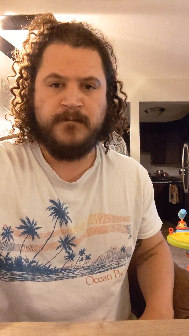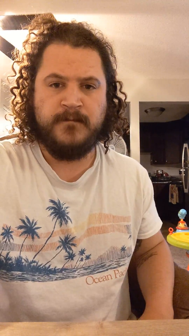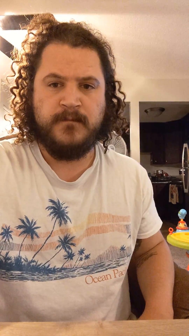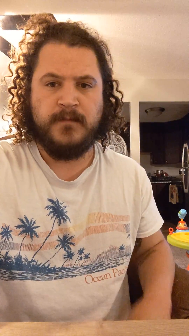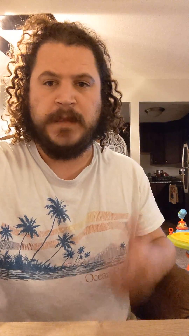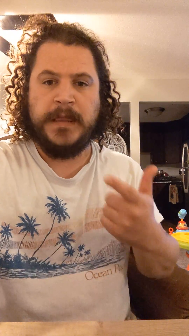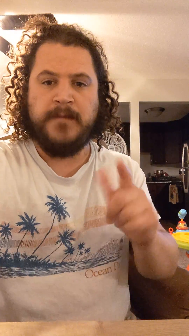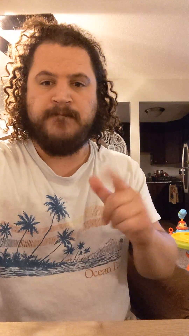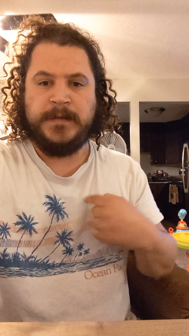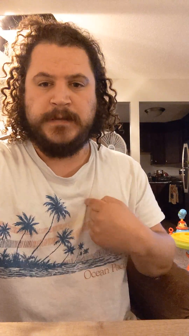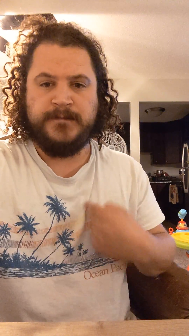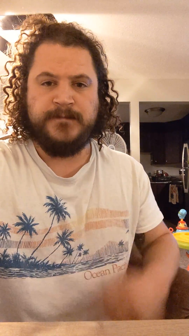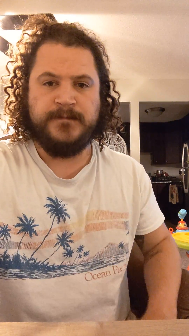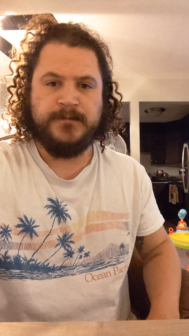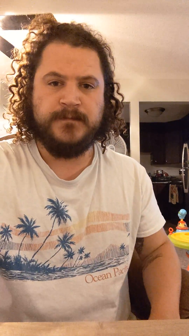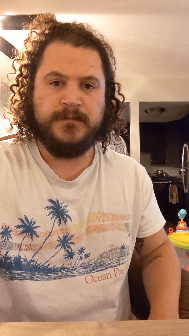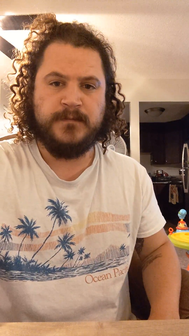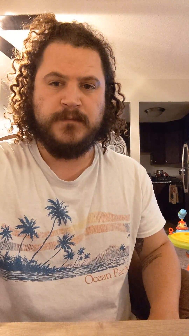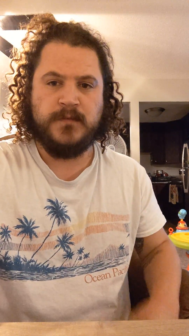let me